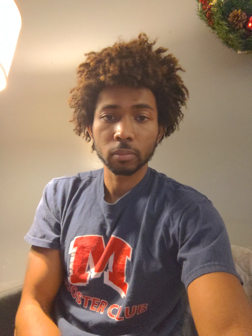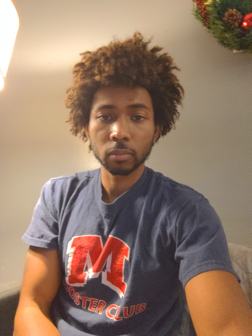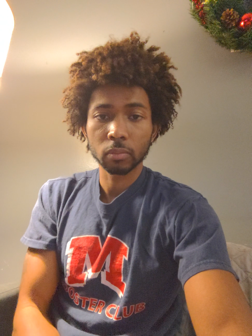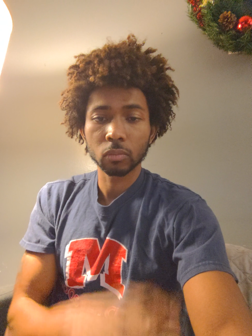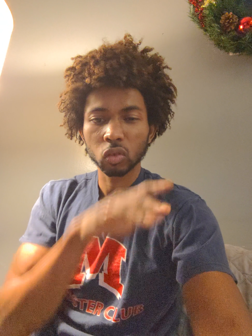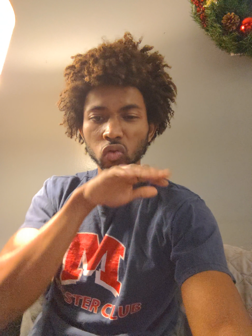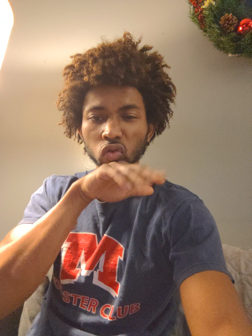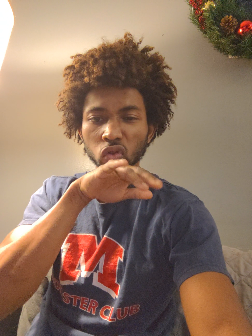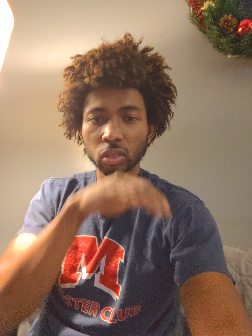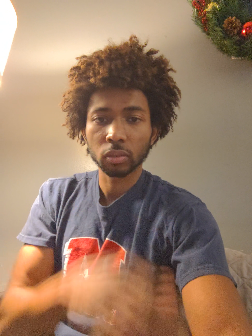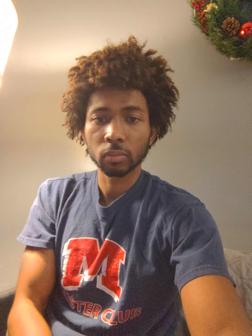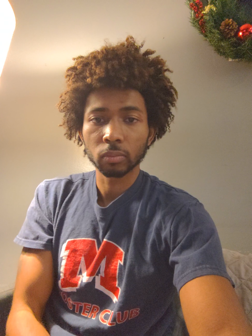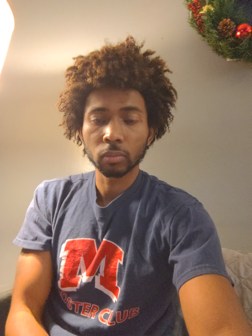dirty